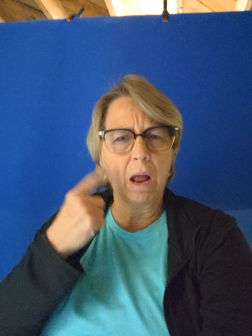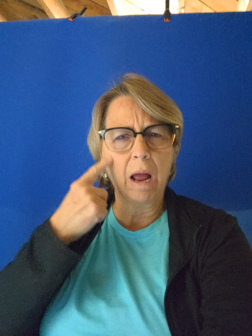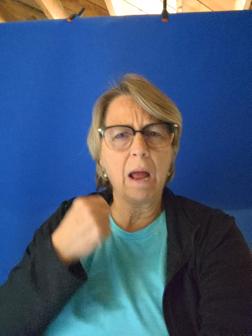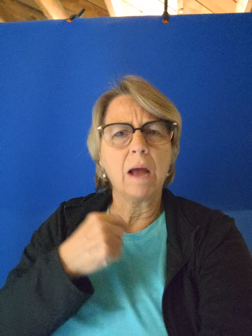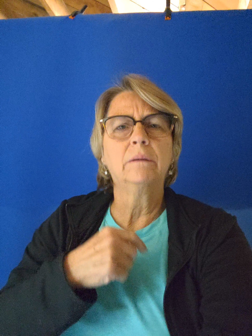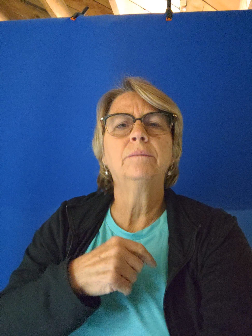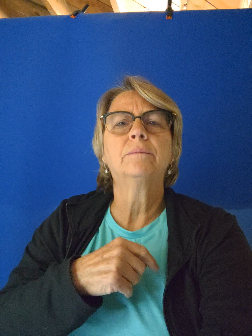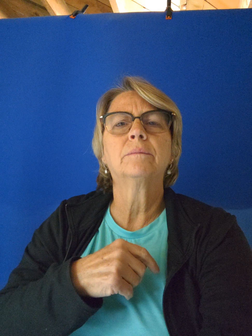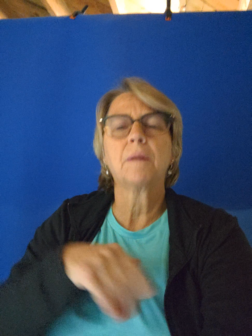cry